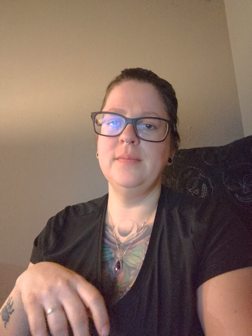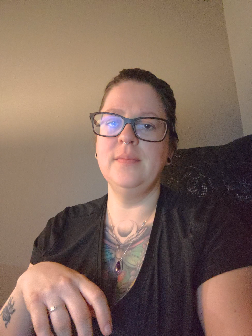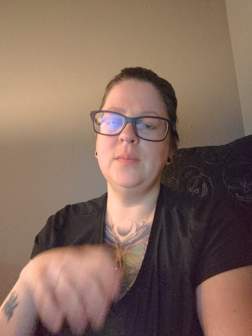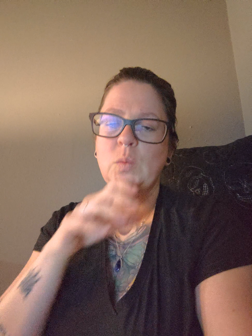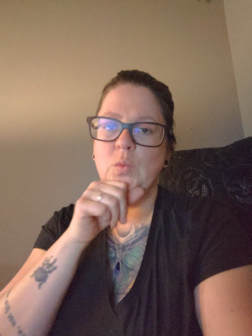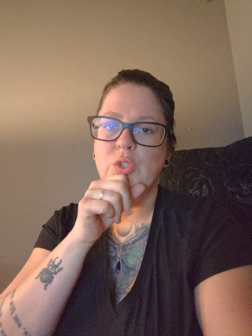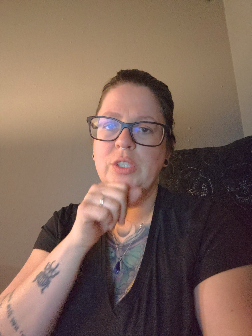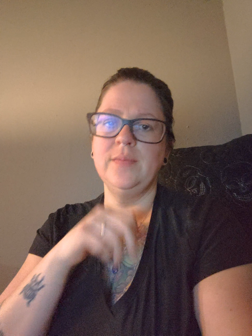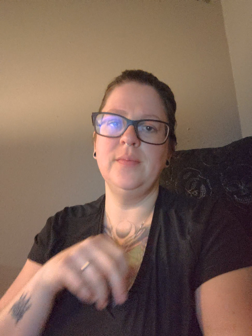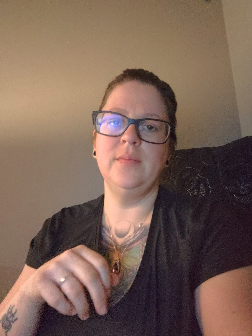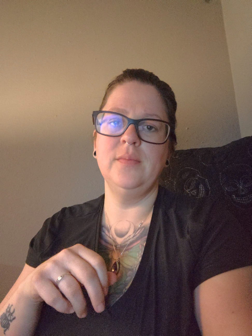orange